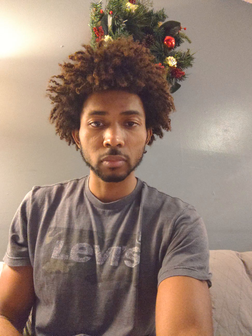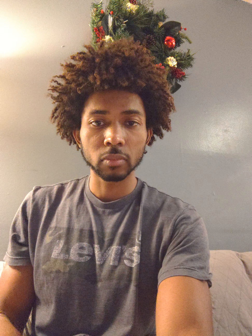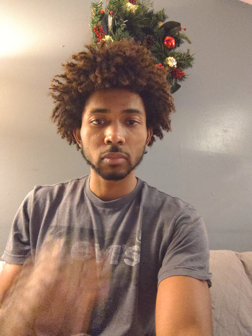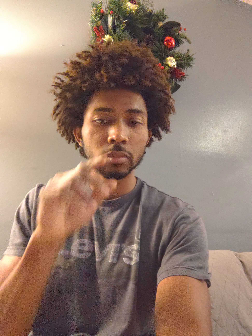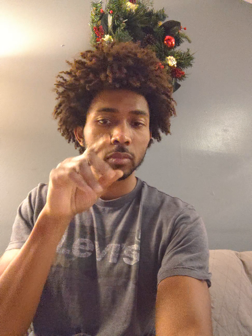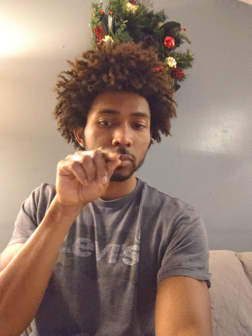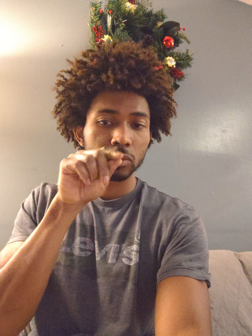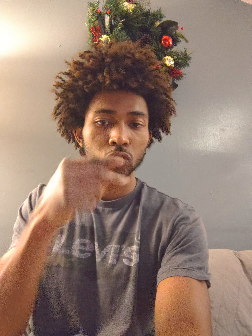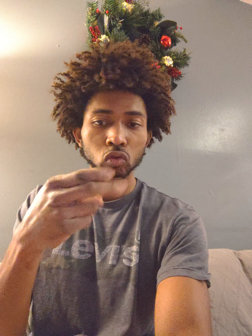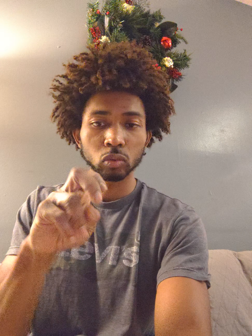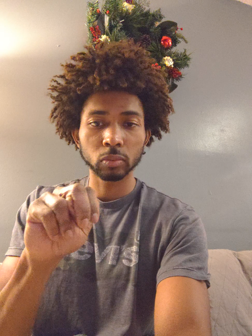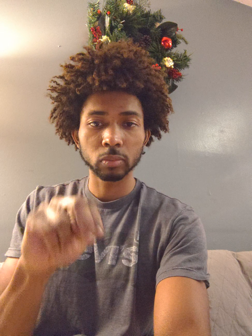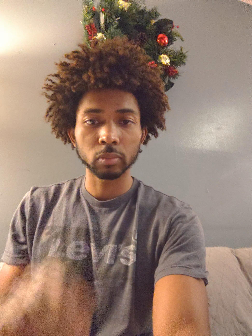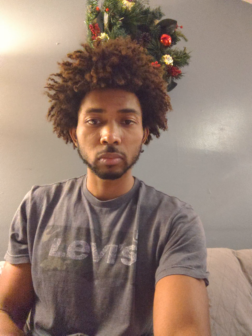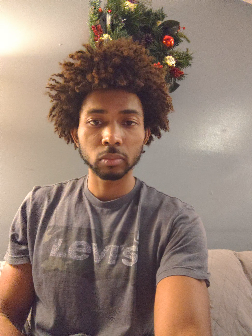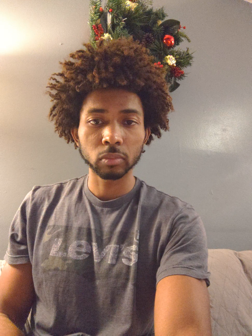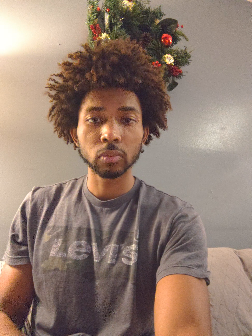hen